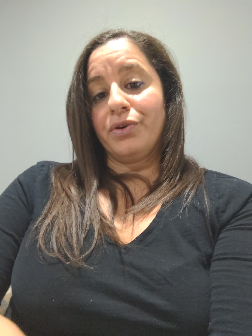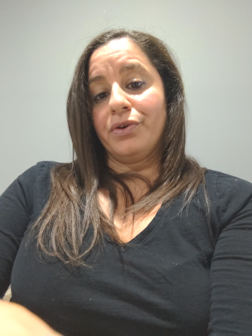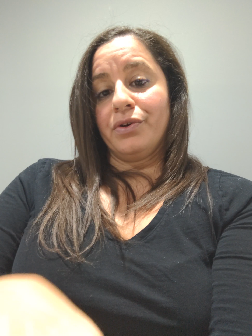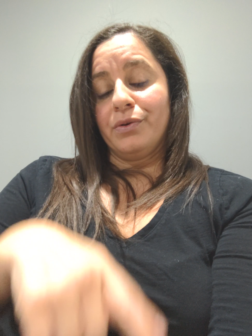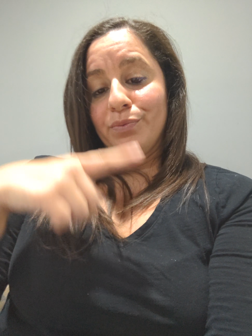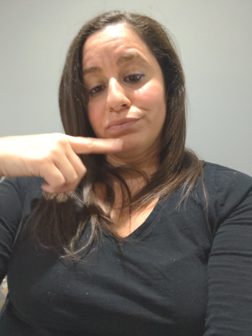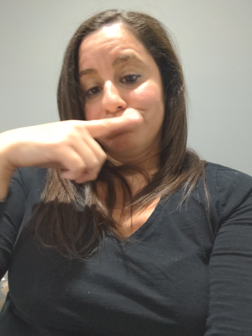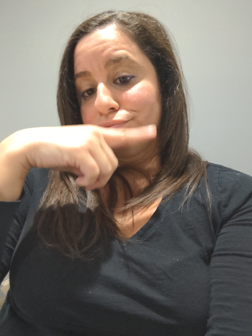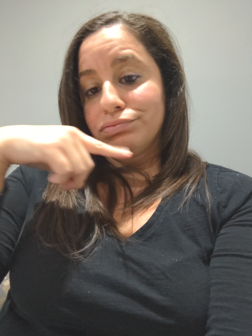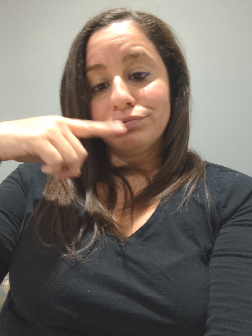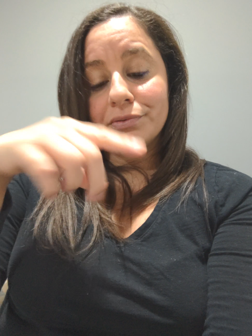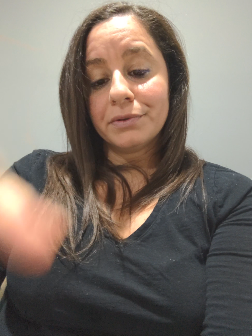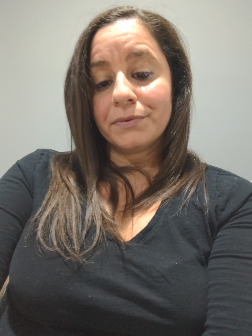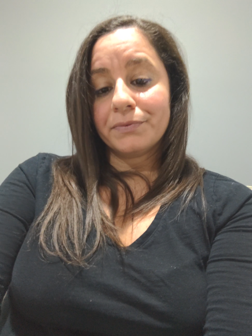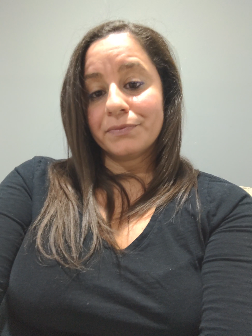toothbrush